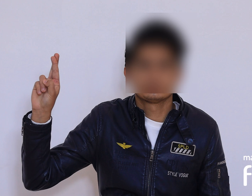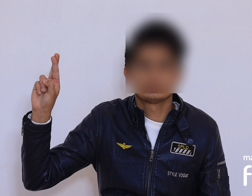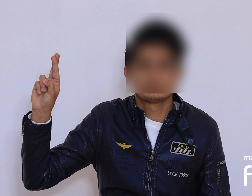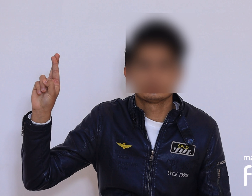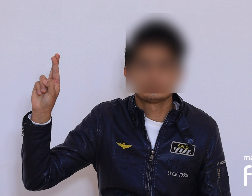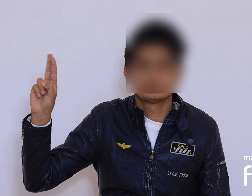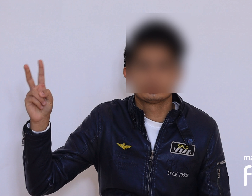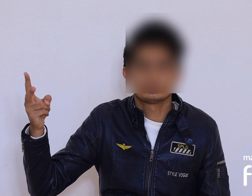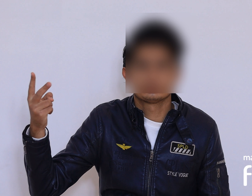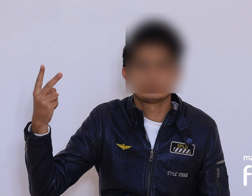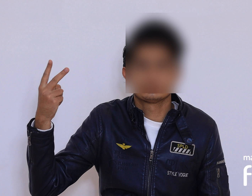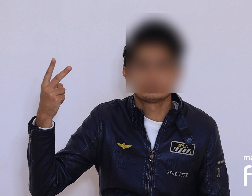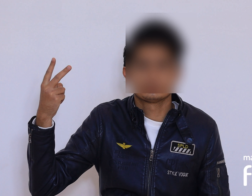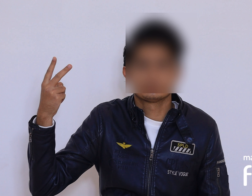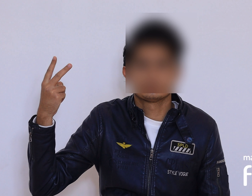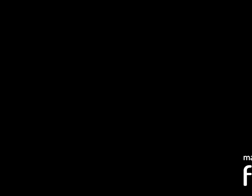ڑ